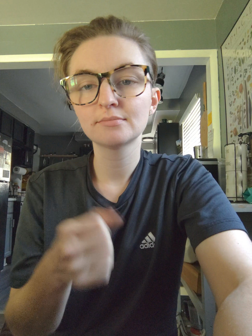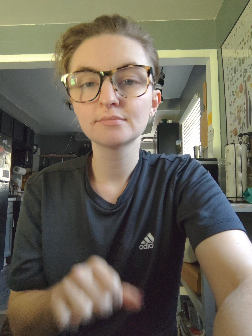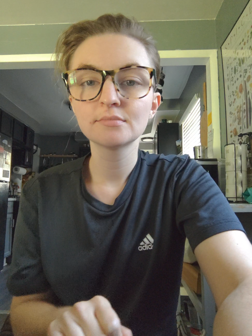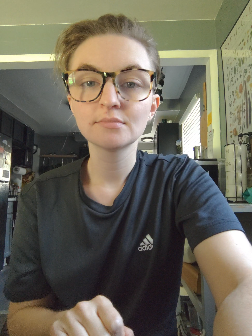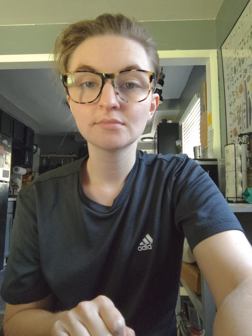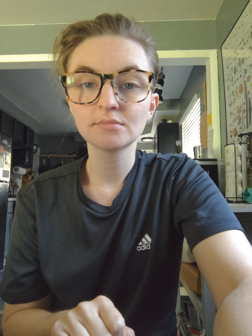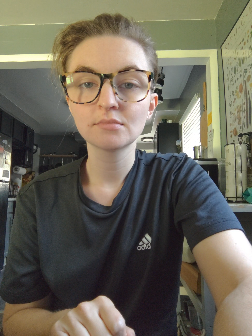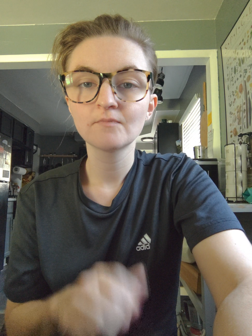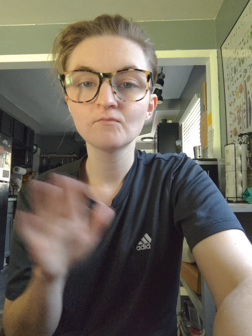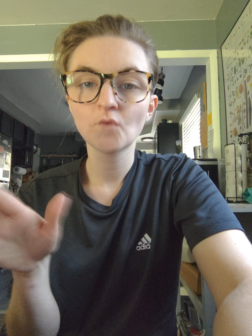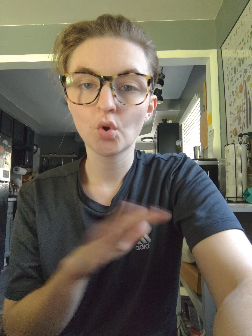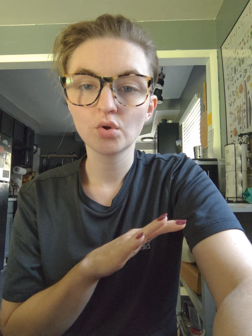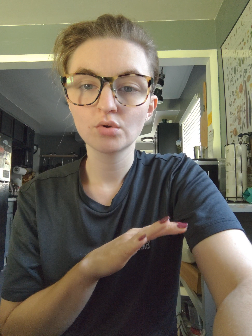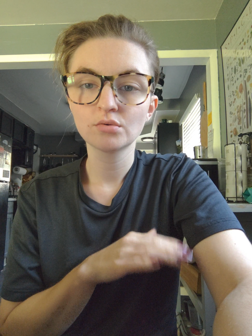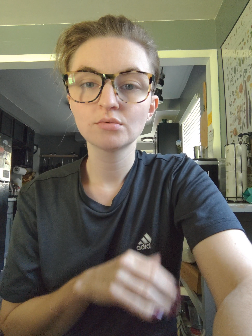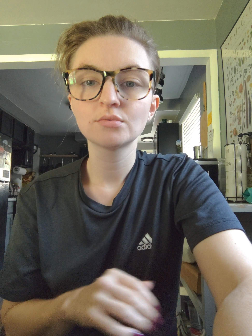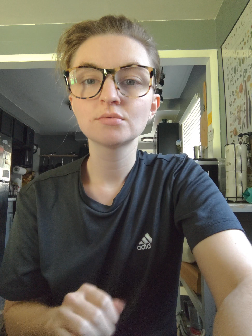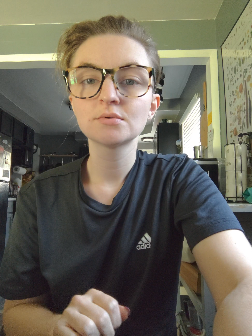full